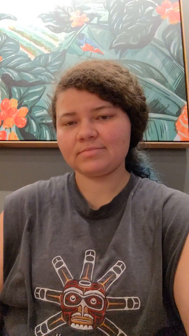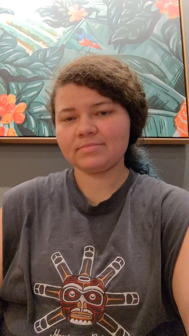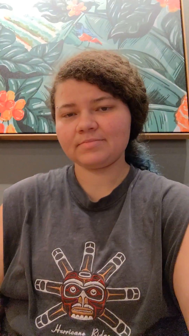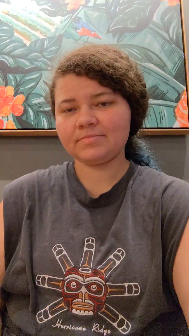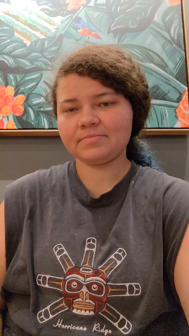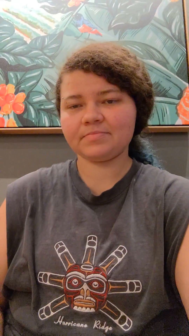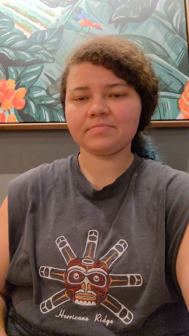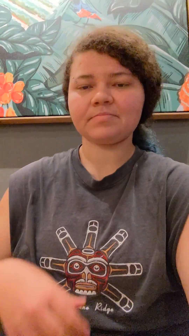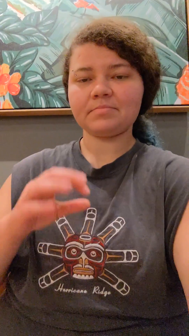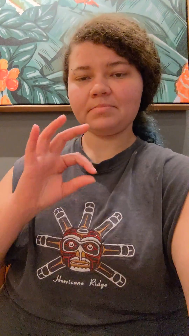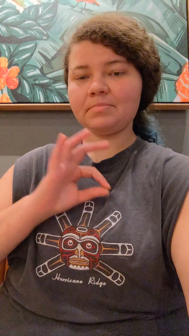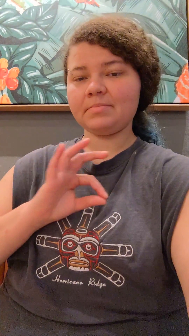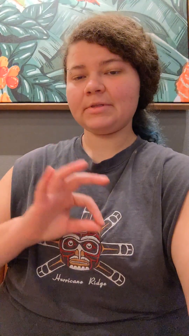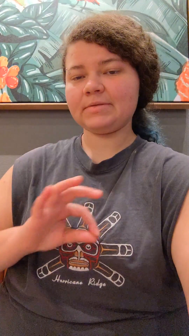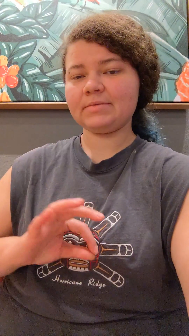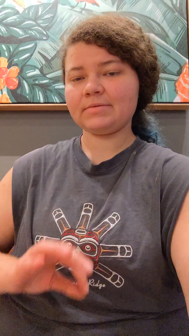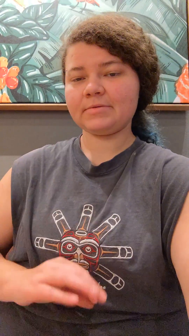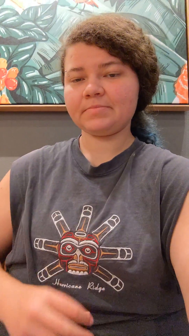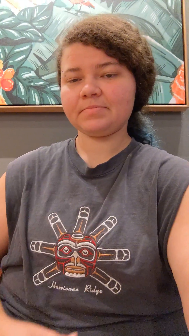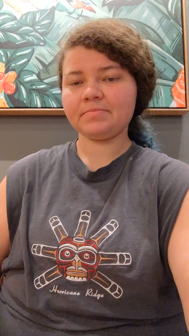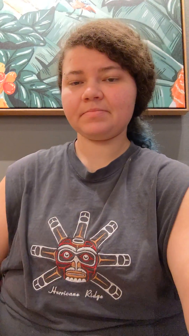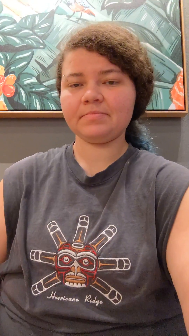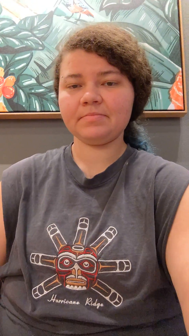button